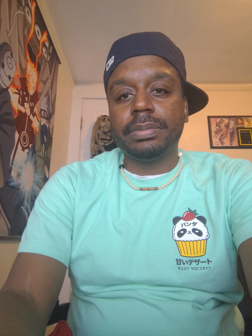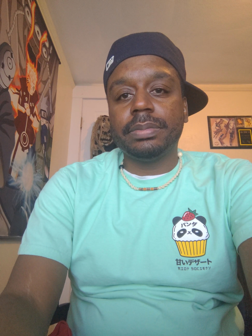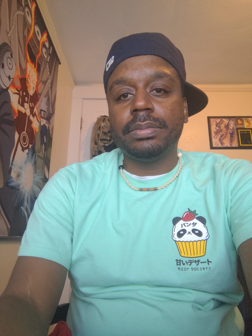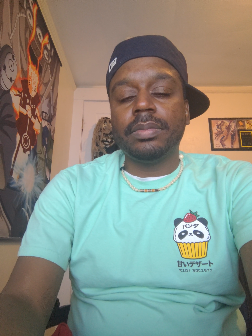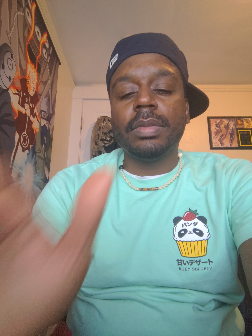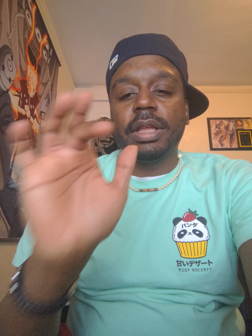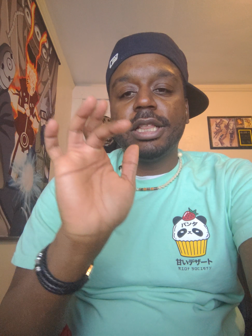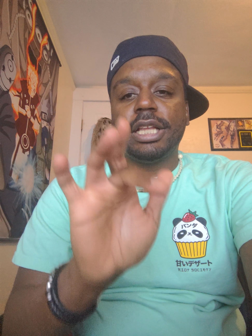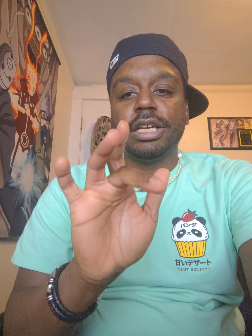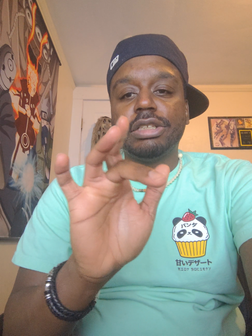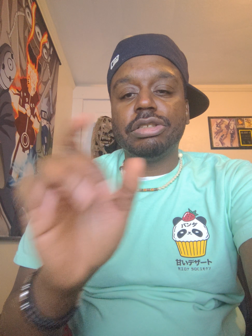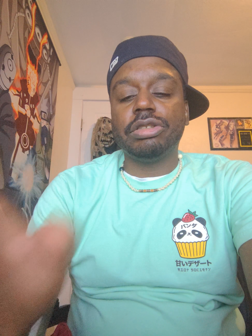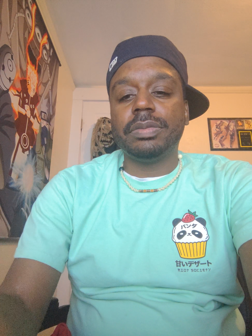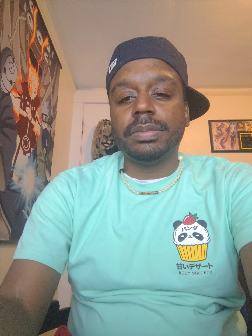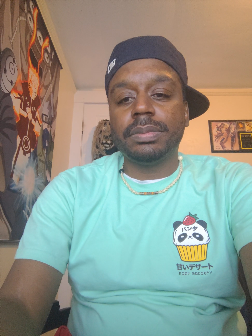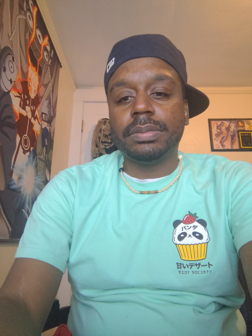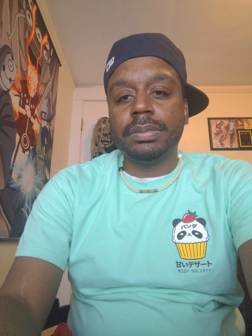touch